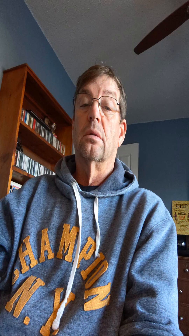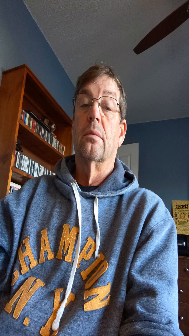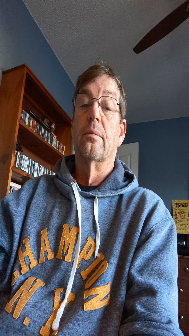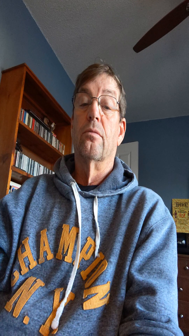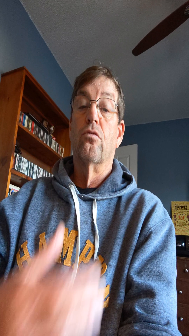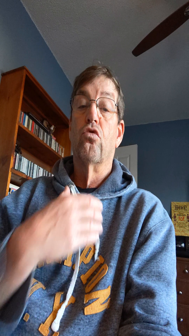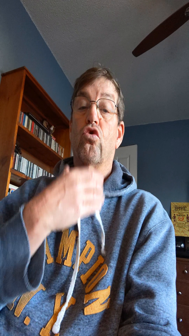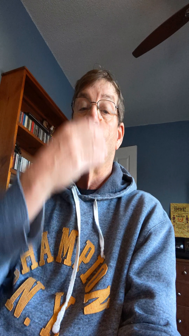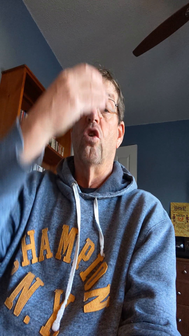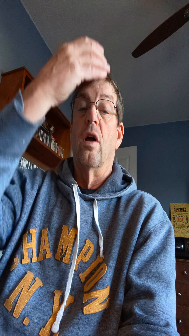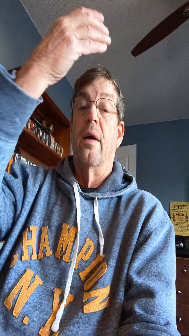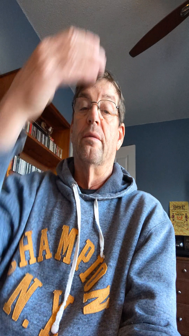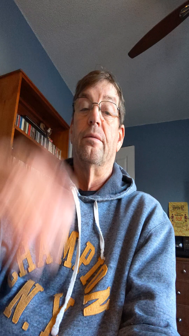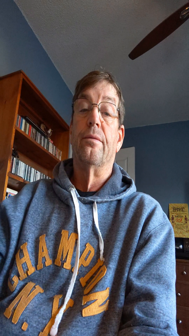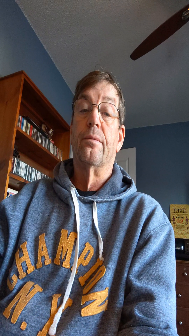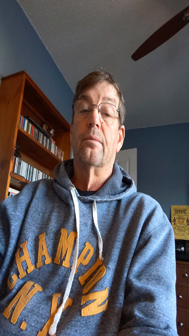giraffe